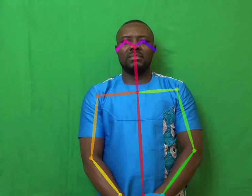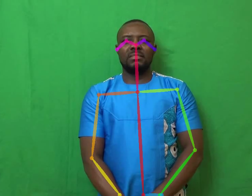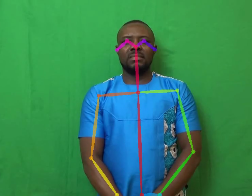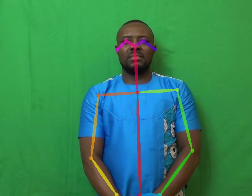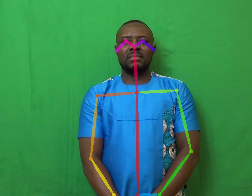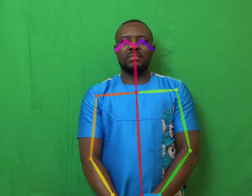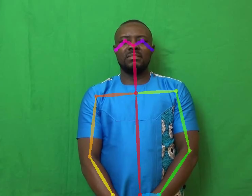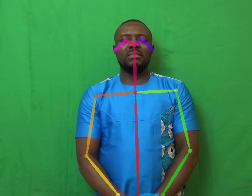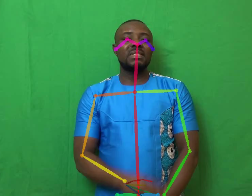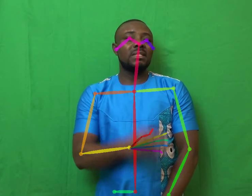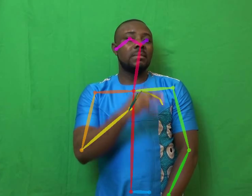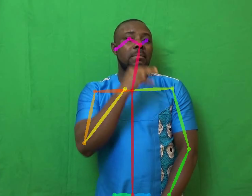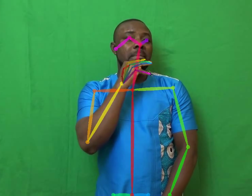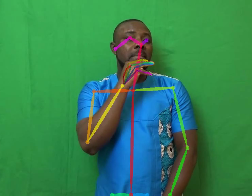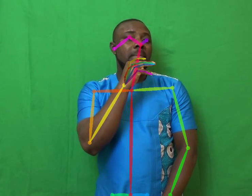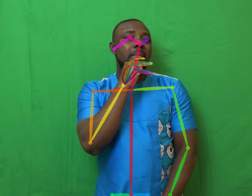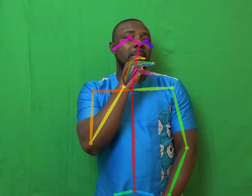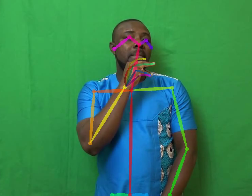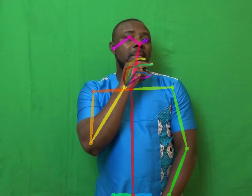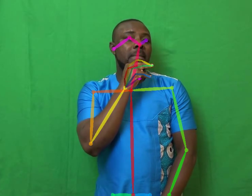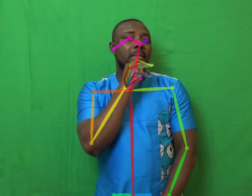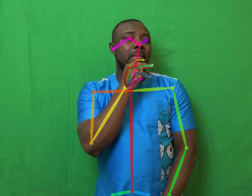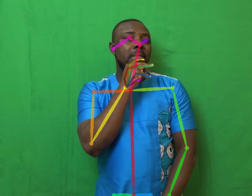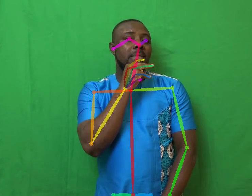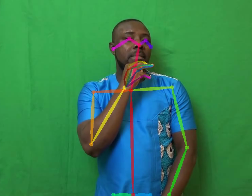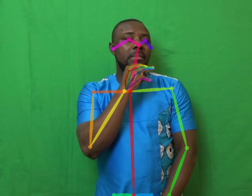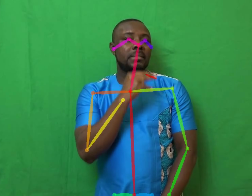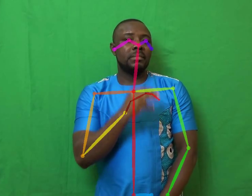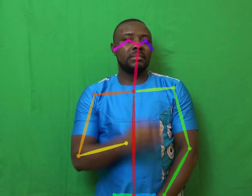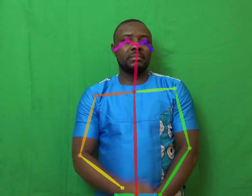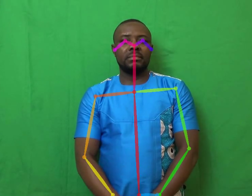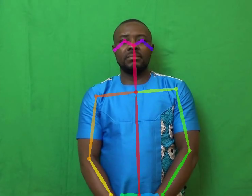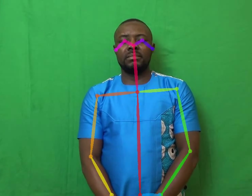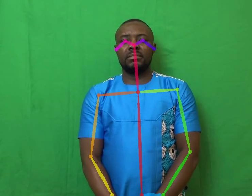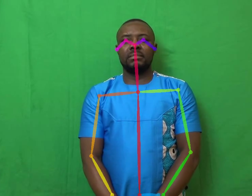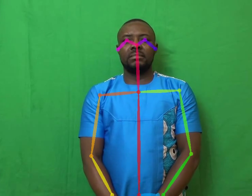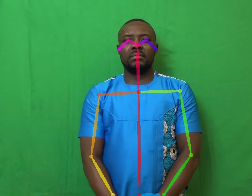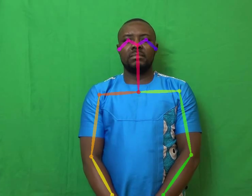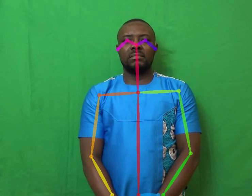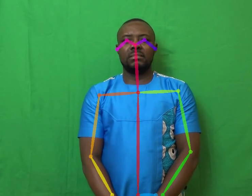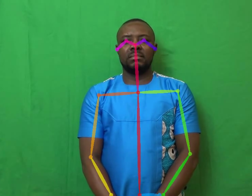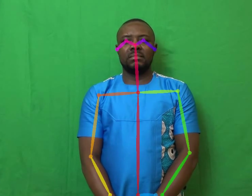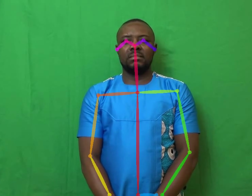Mary